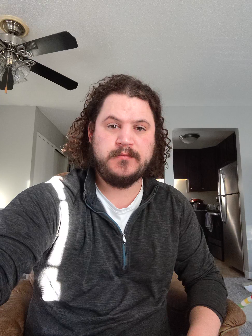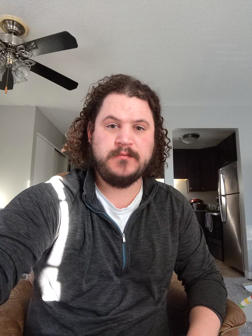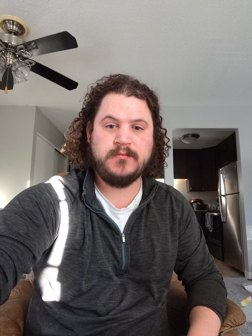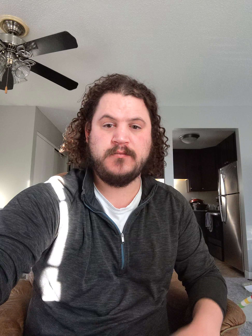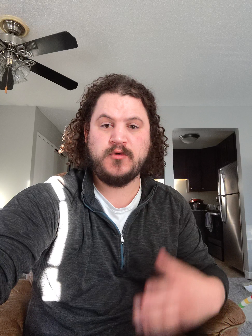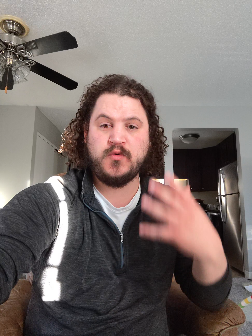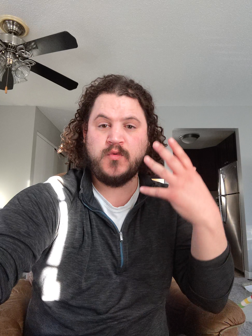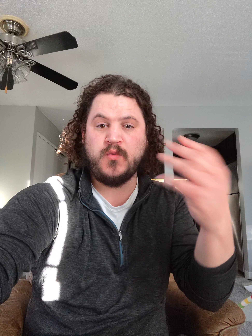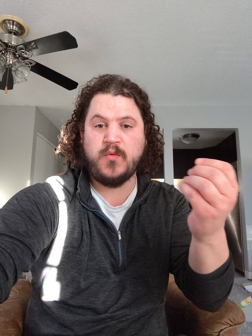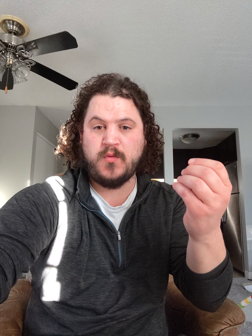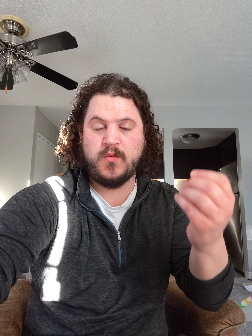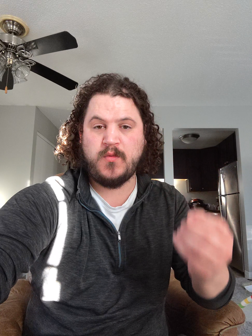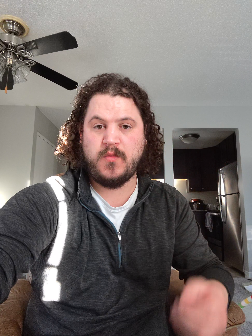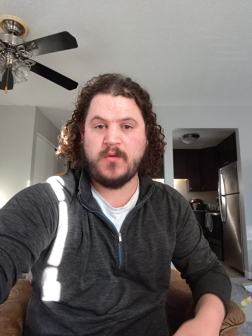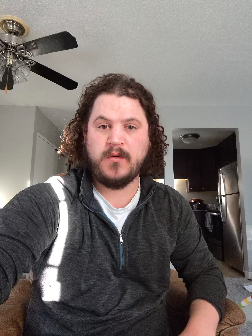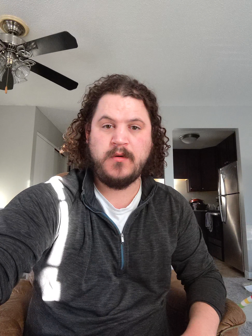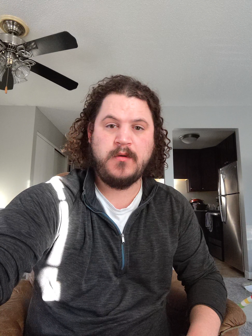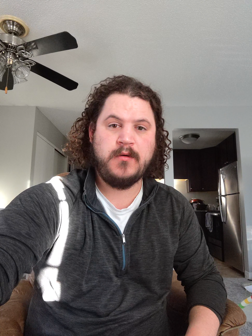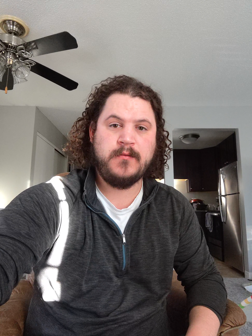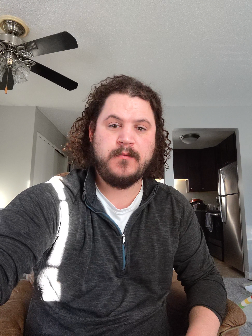go